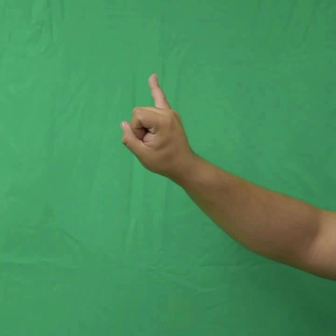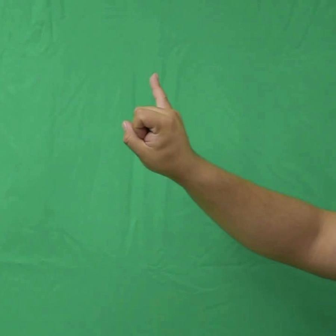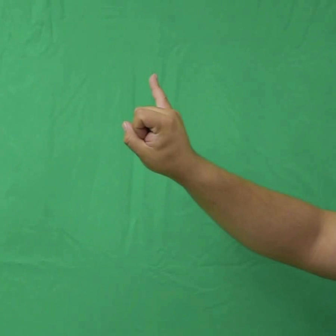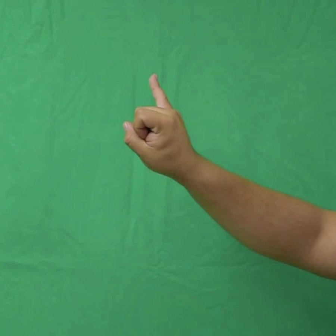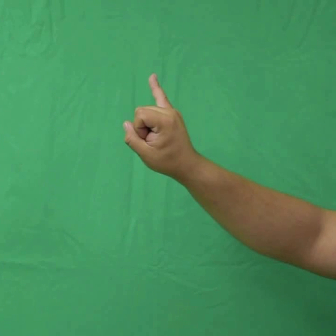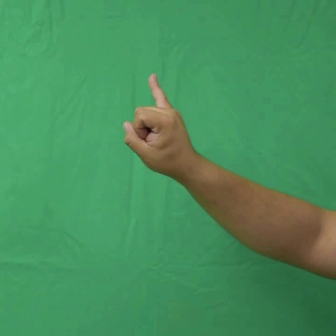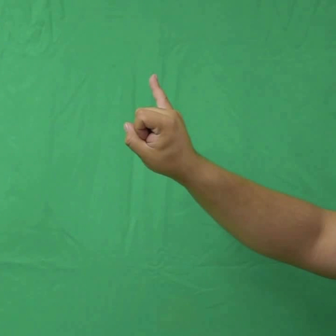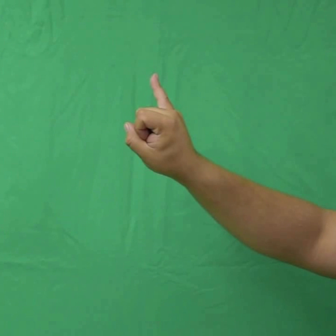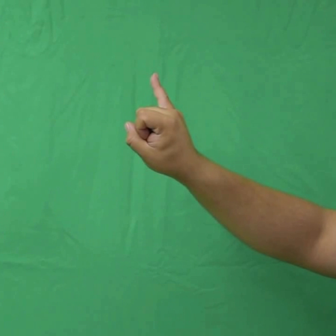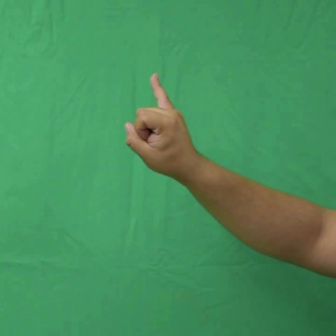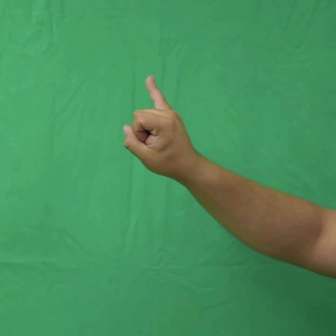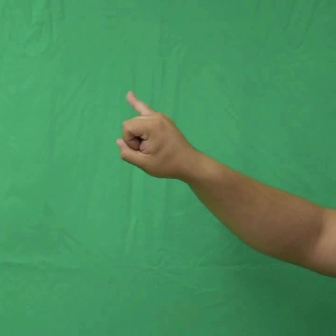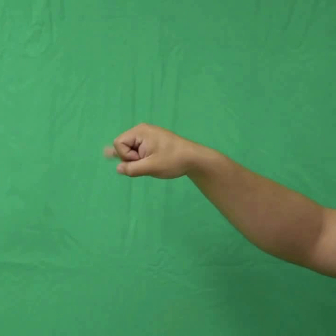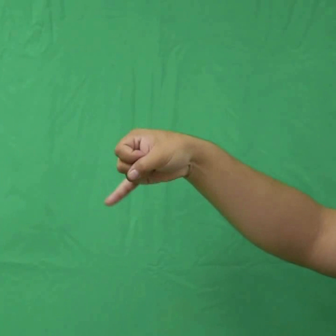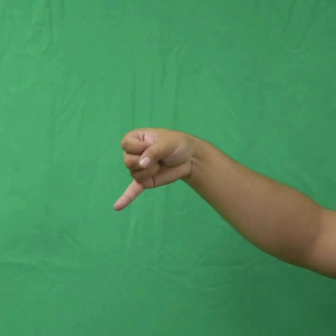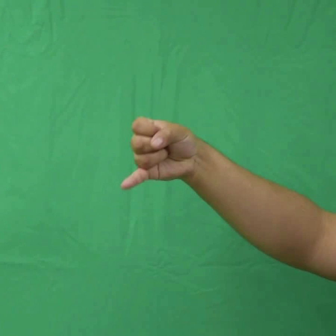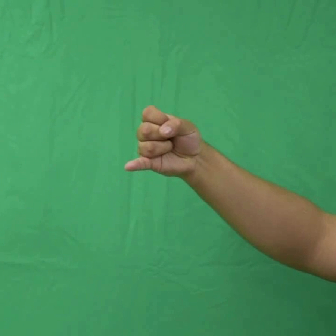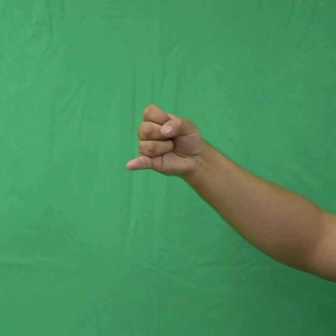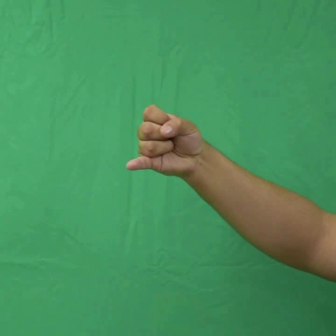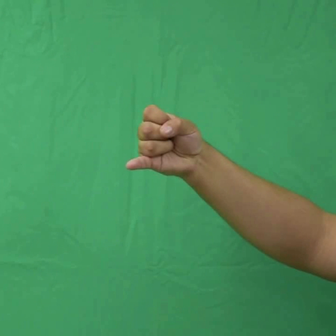J